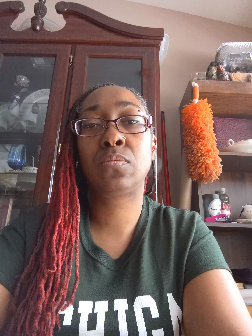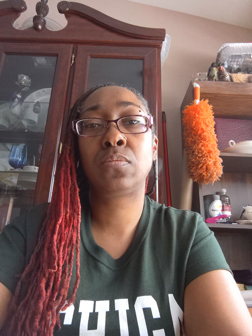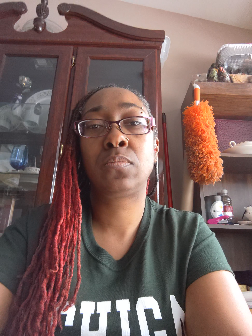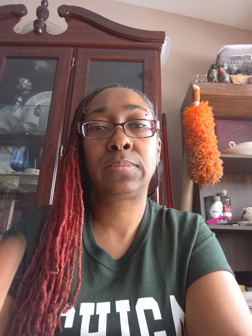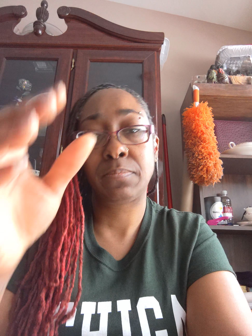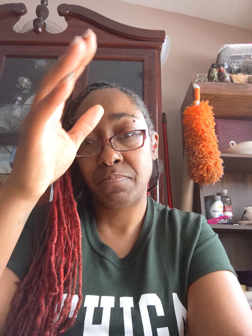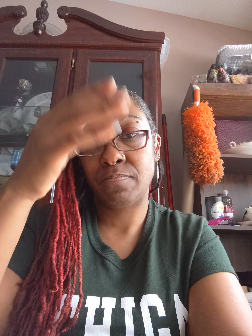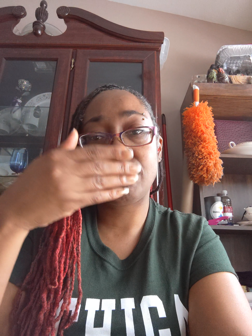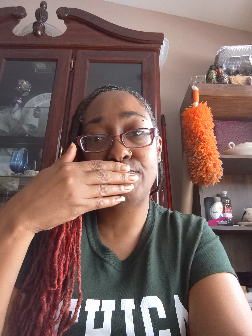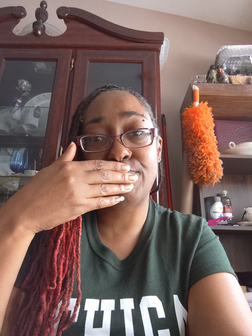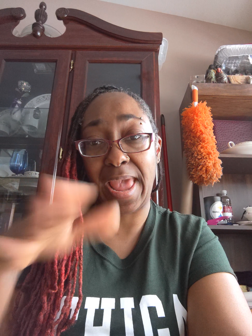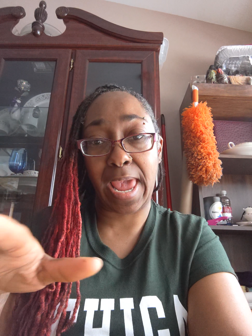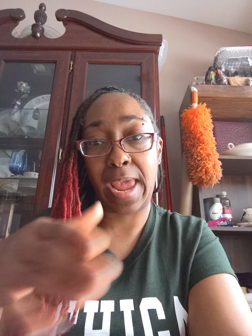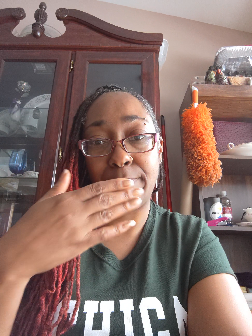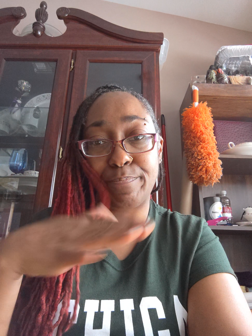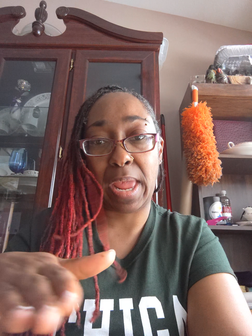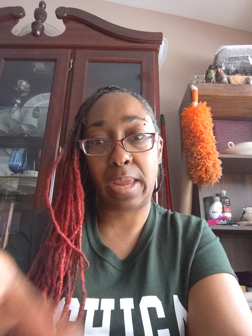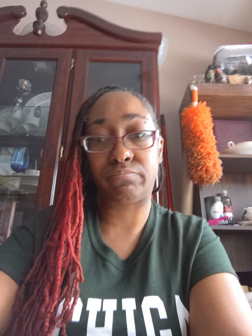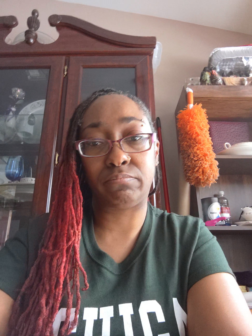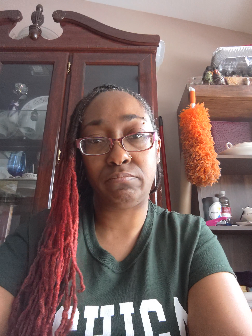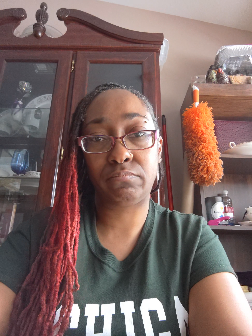bad